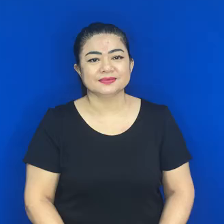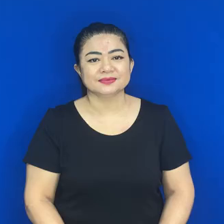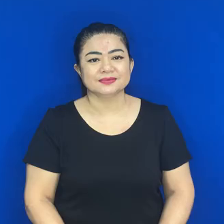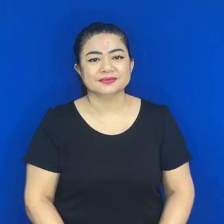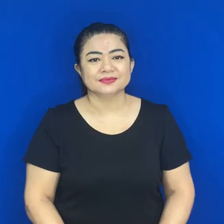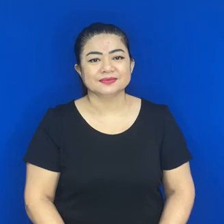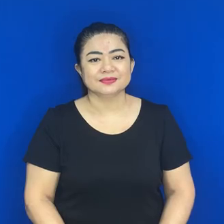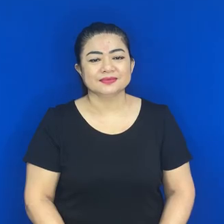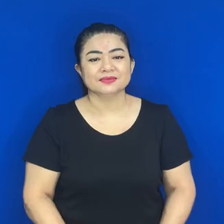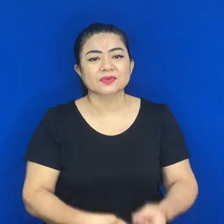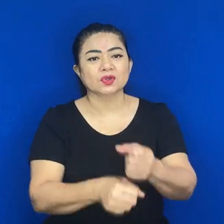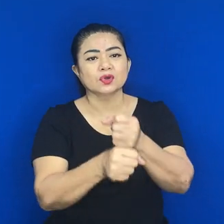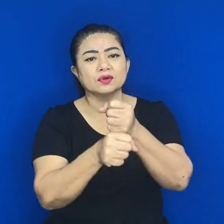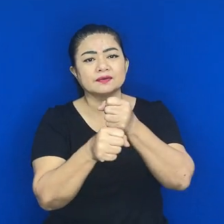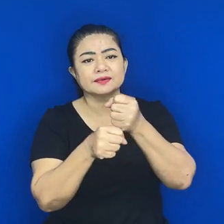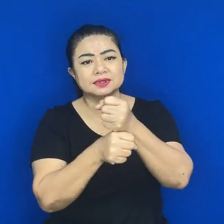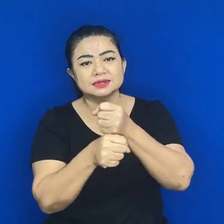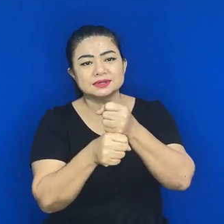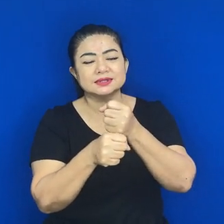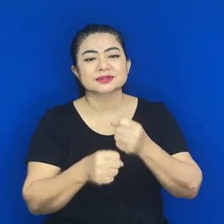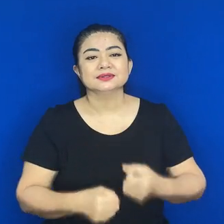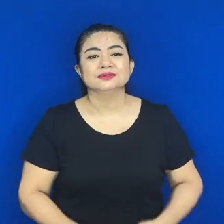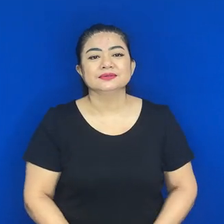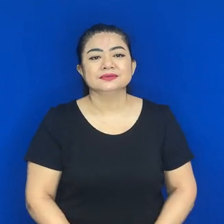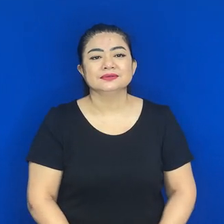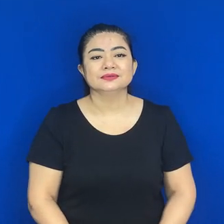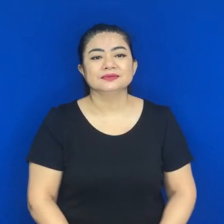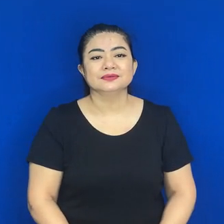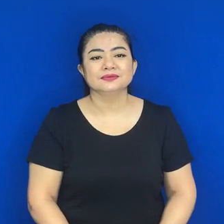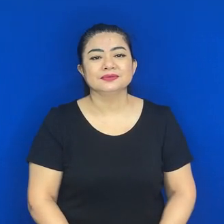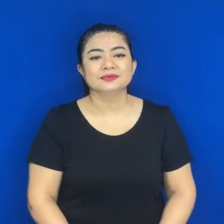coffee